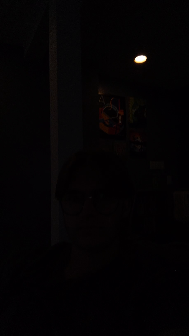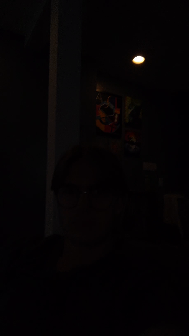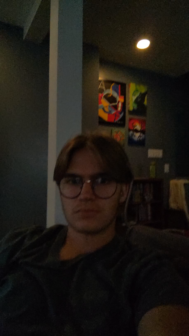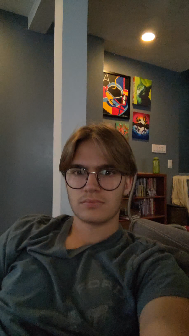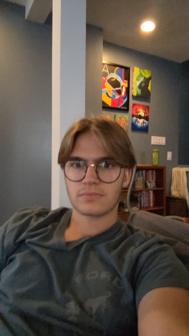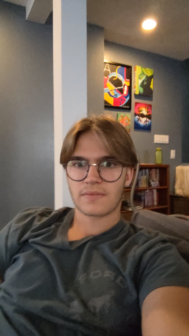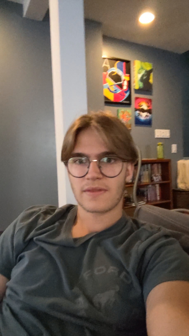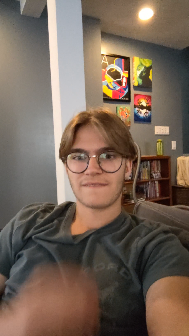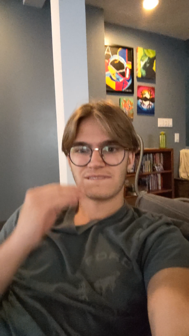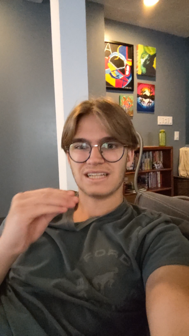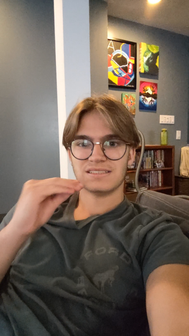fix